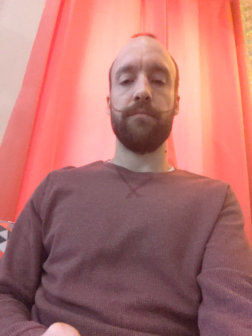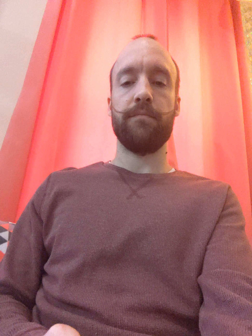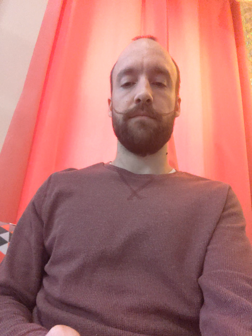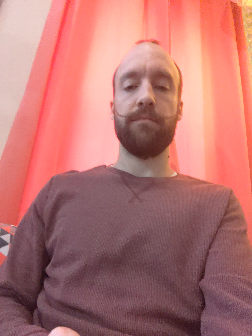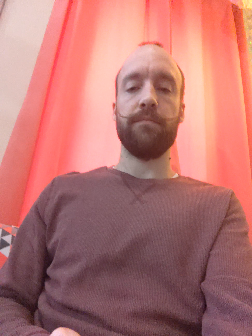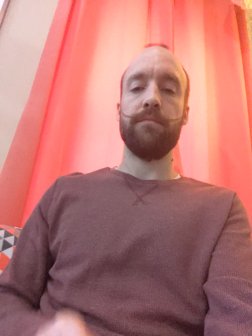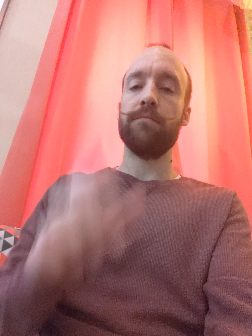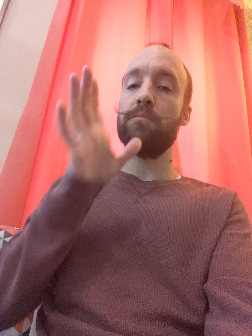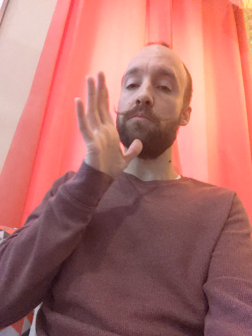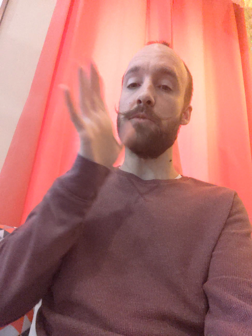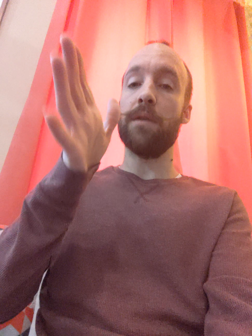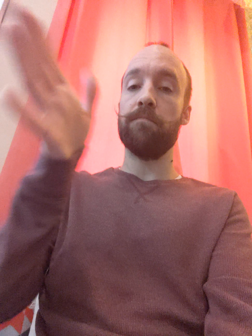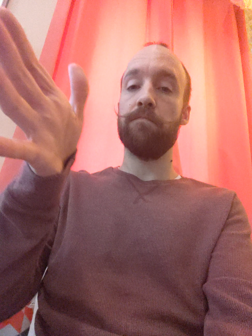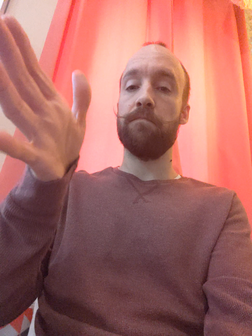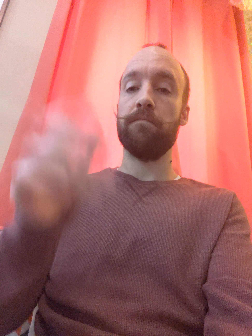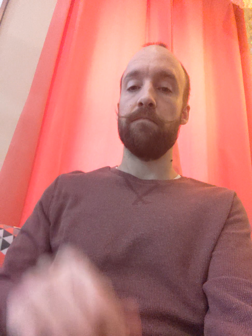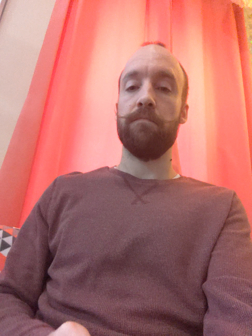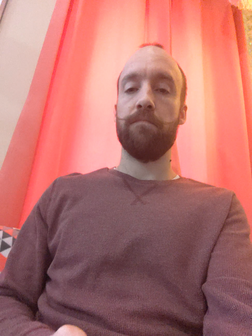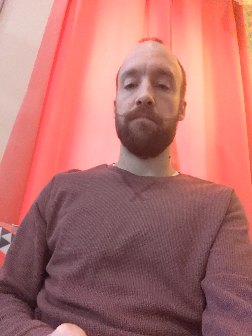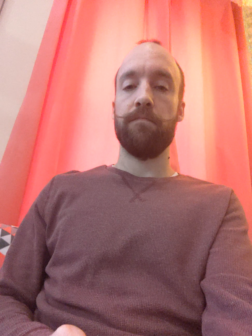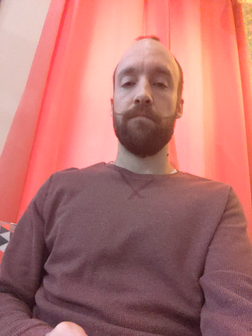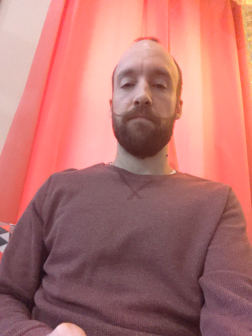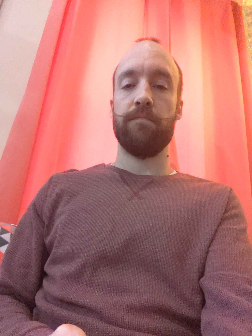grandma